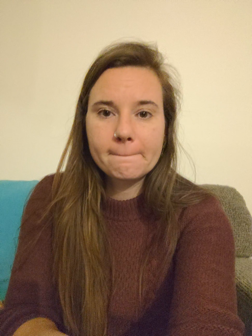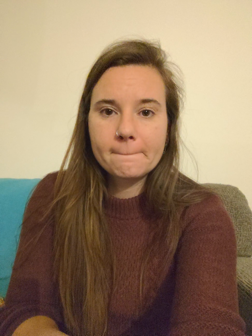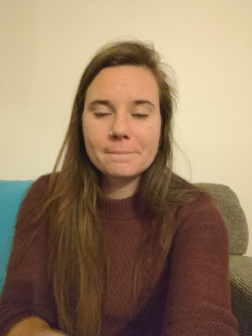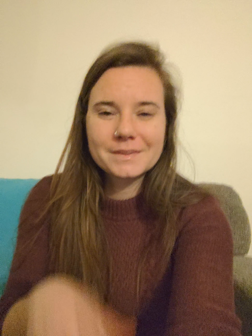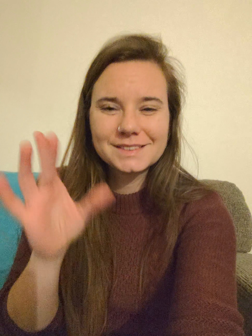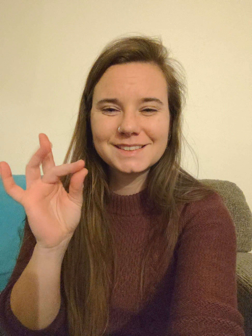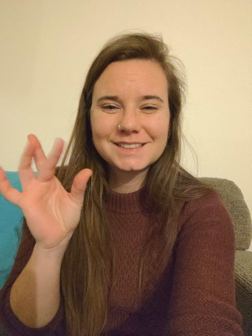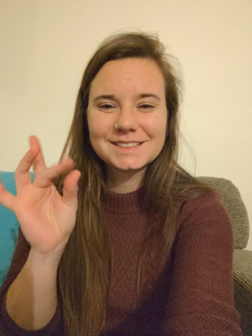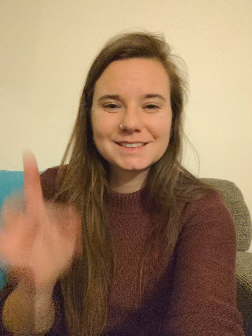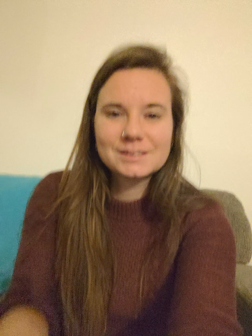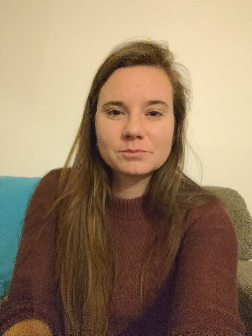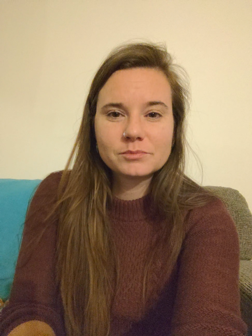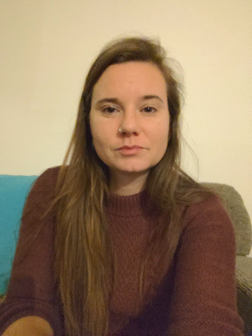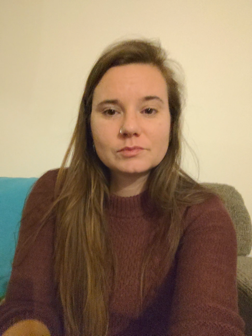sticky